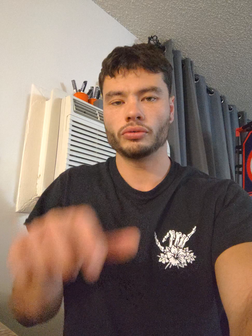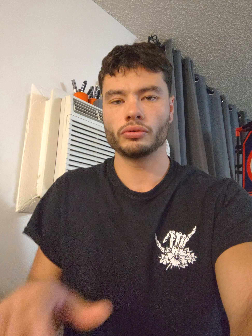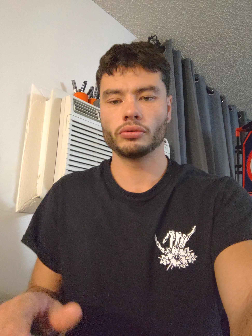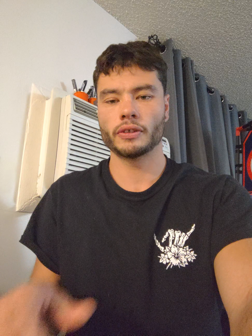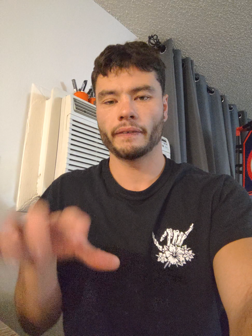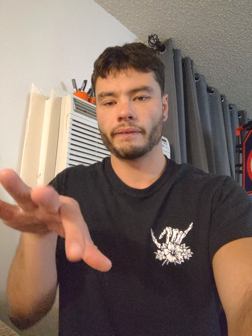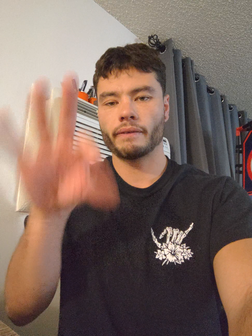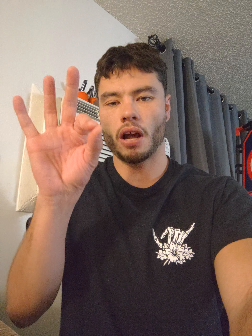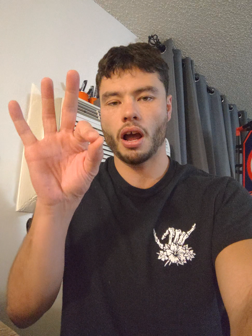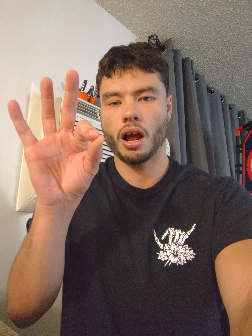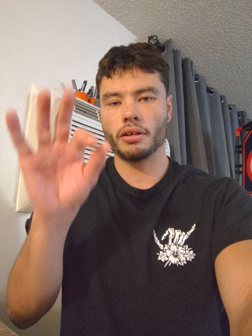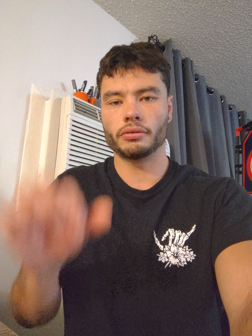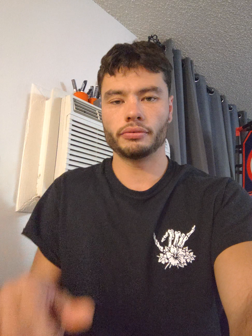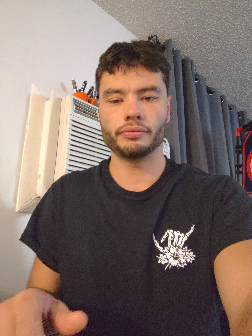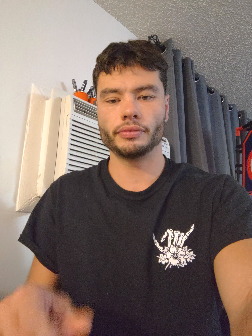find